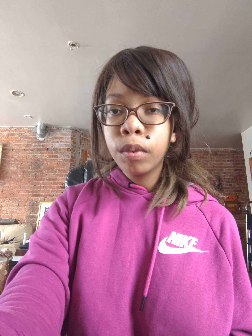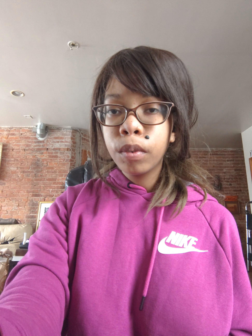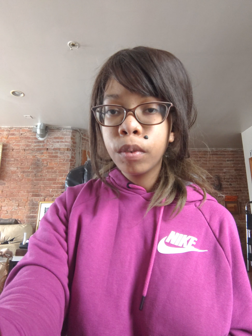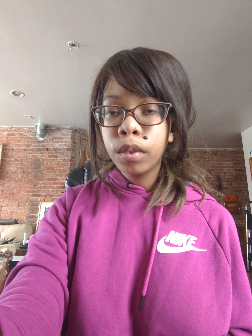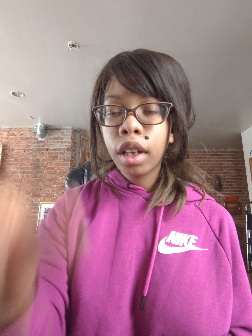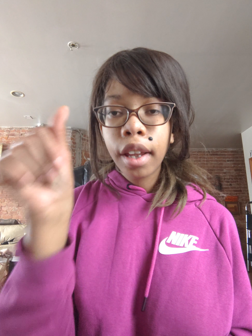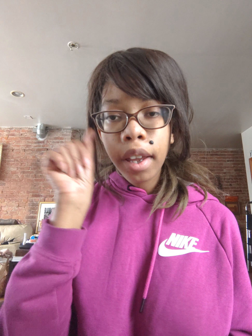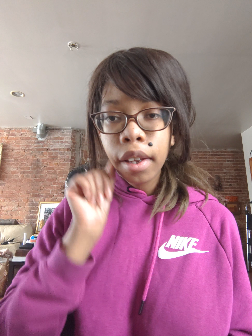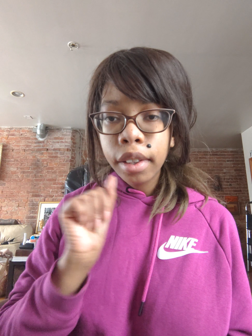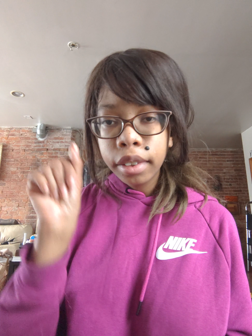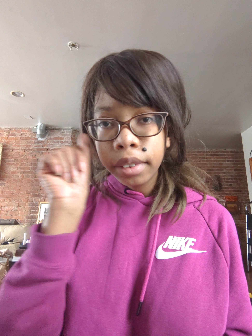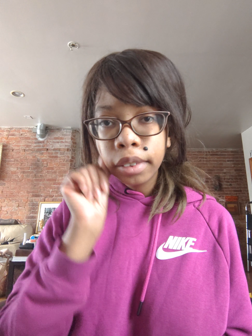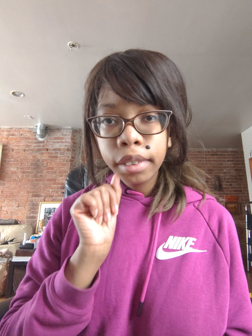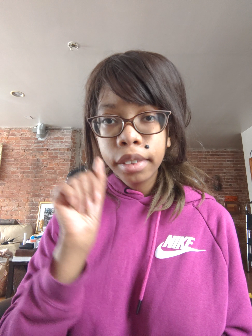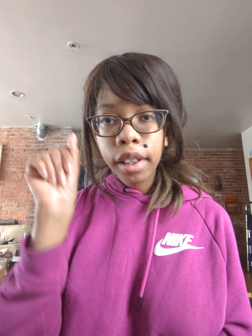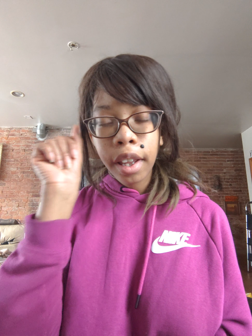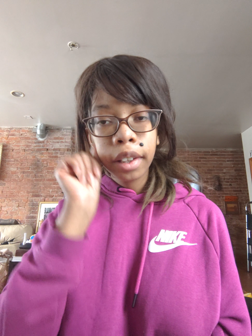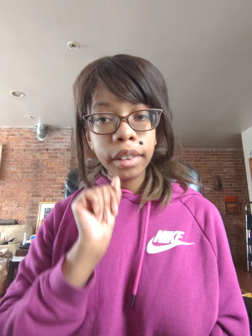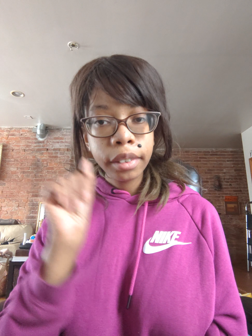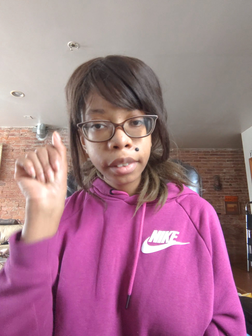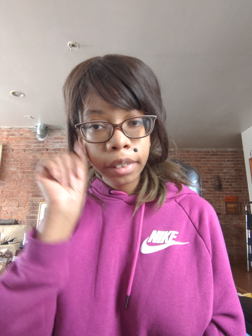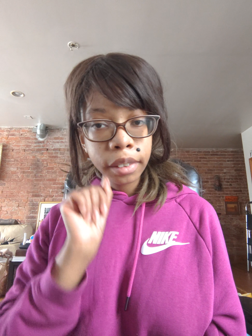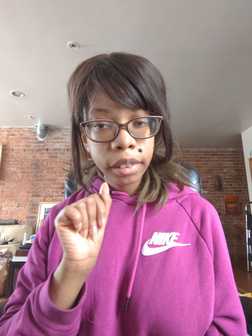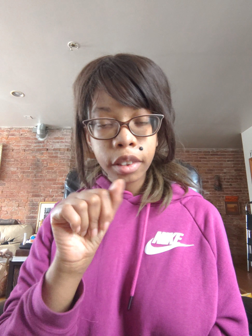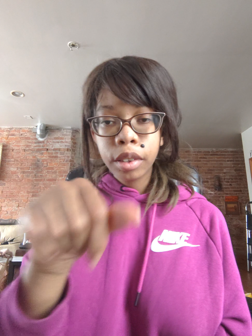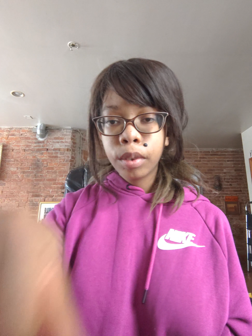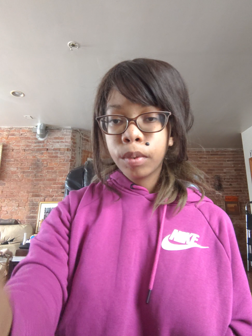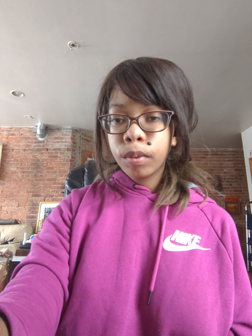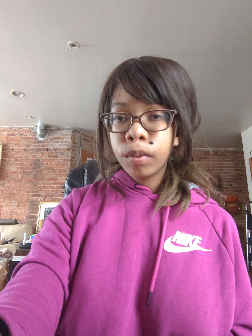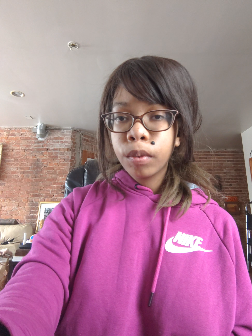aunt